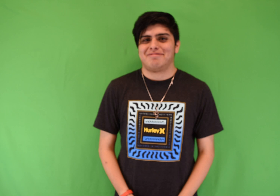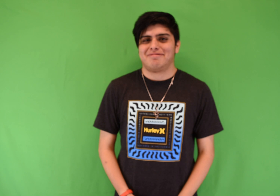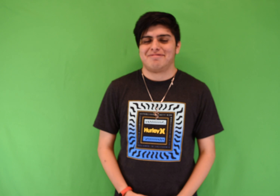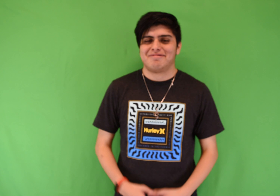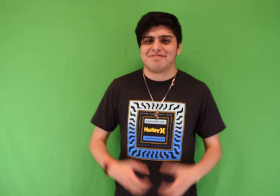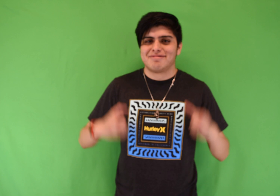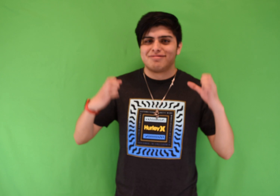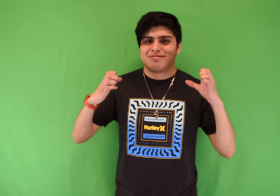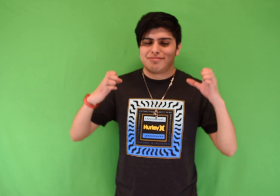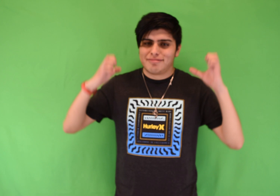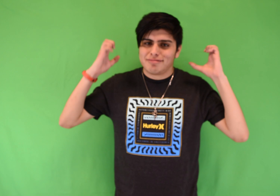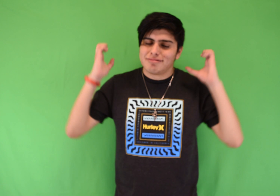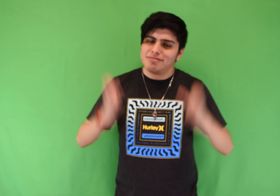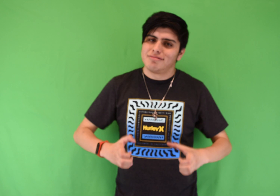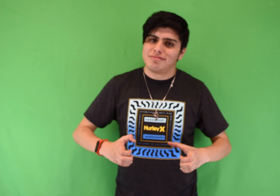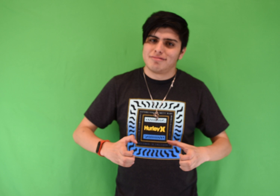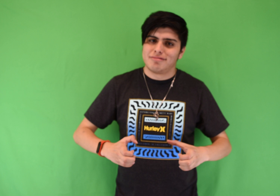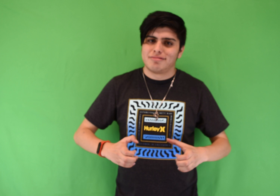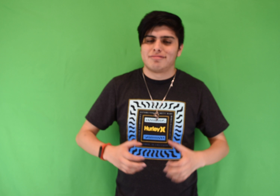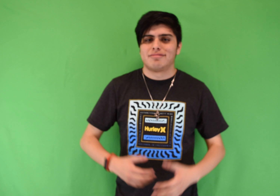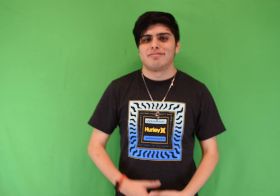estar